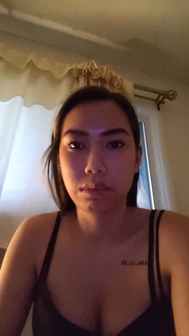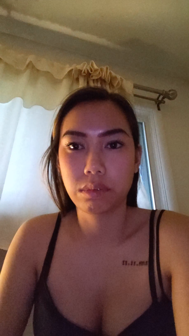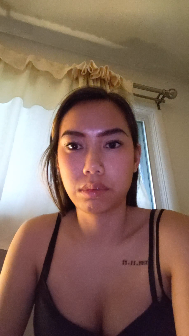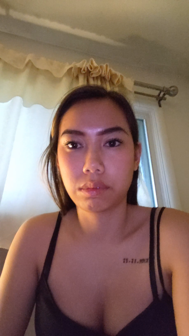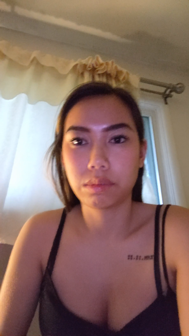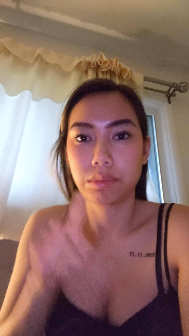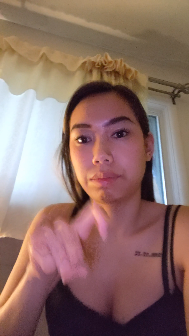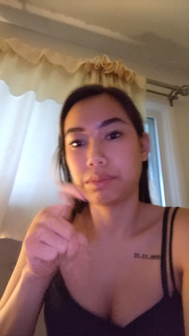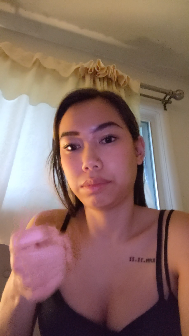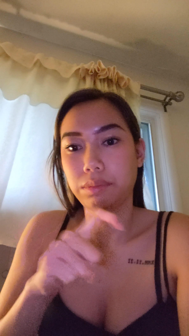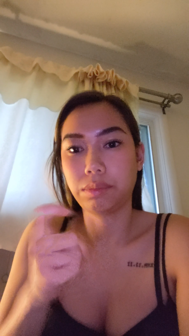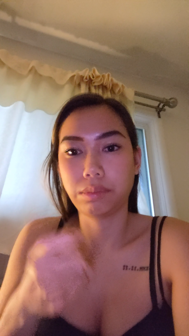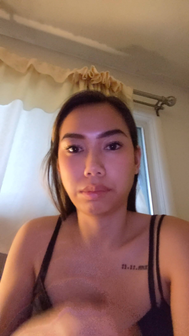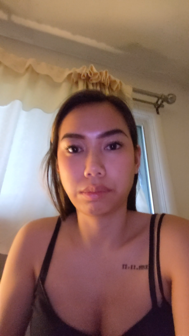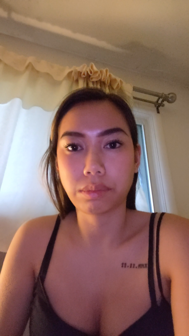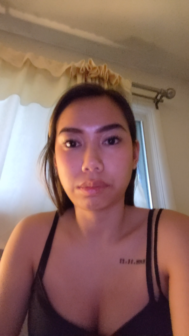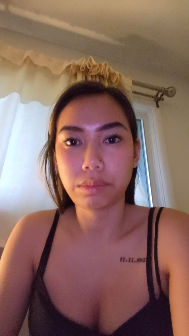friend